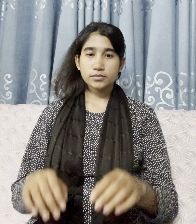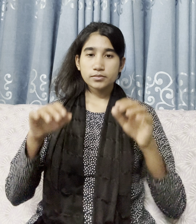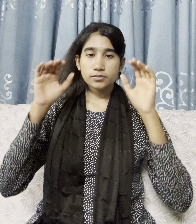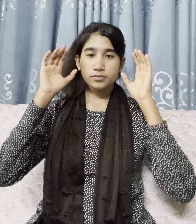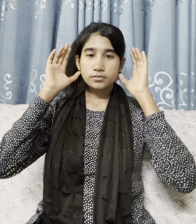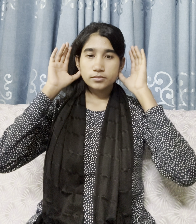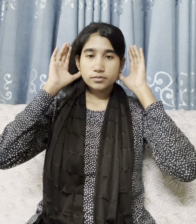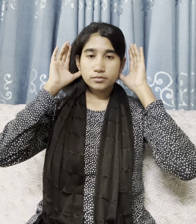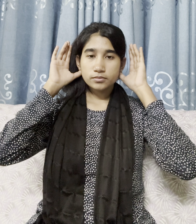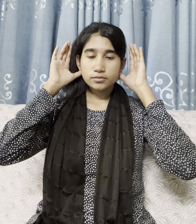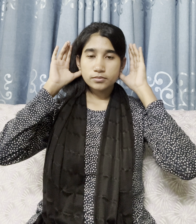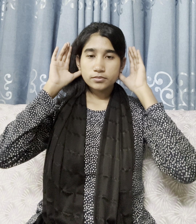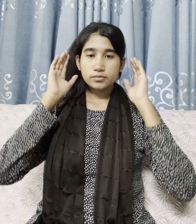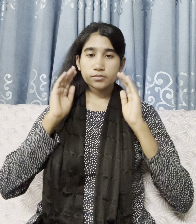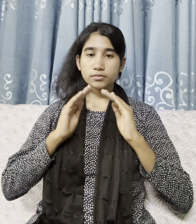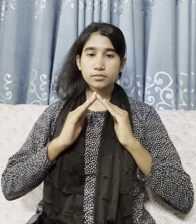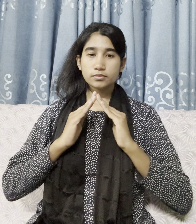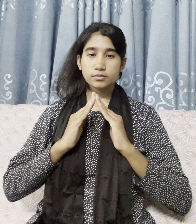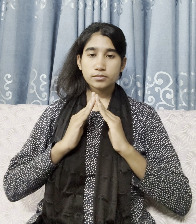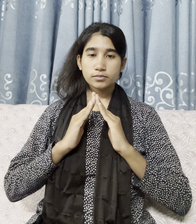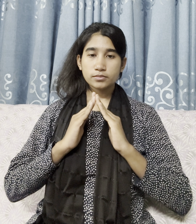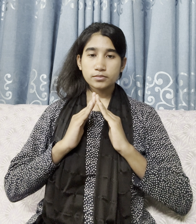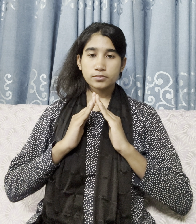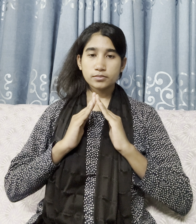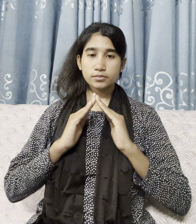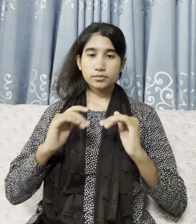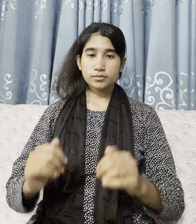মসজিদ